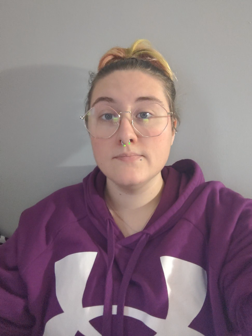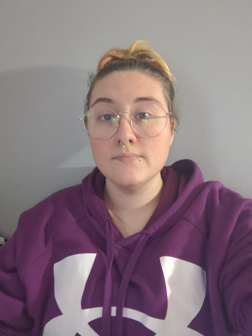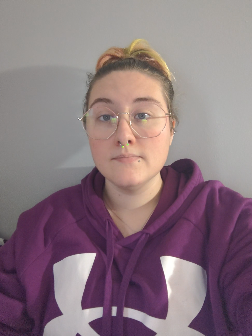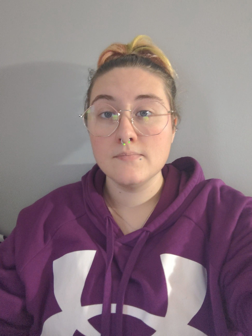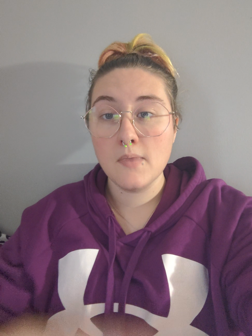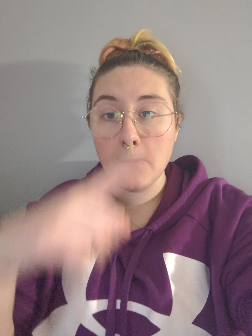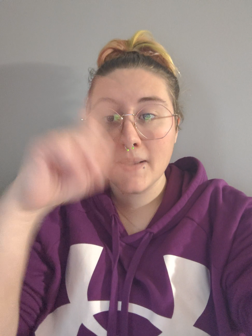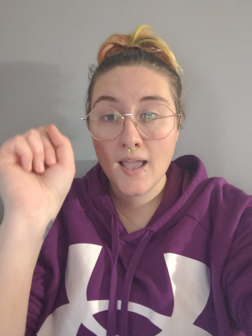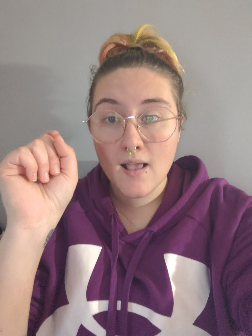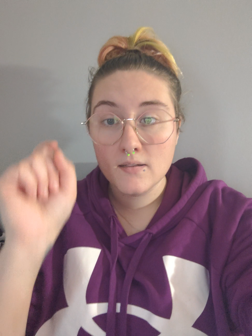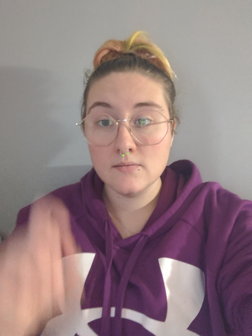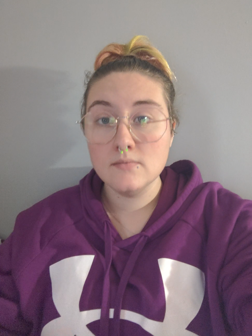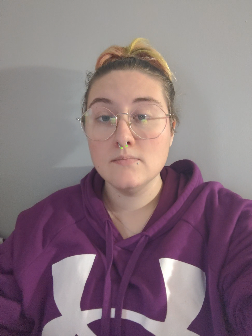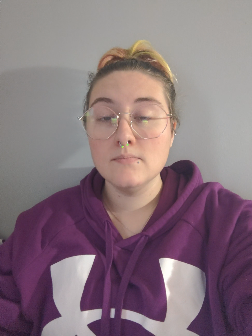because